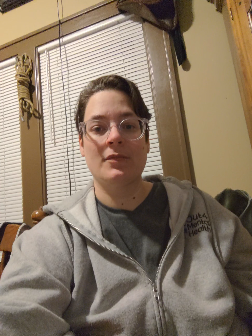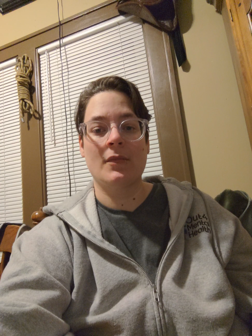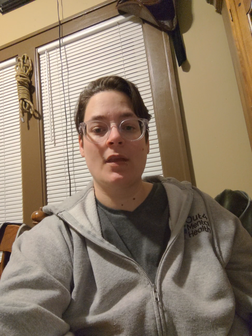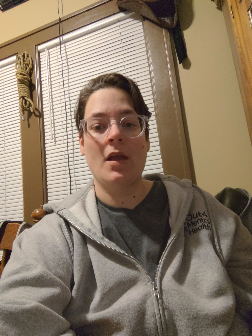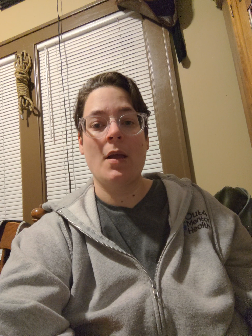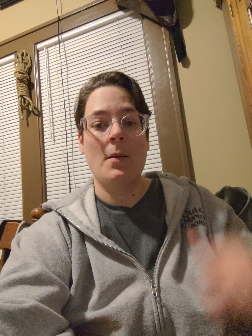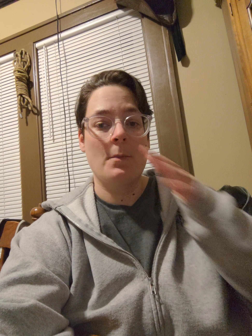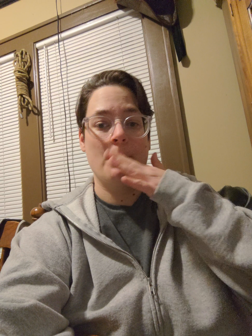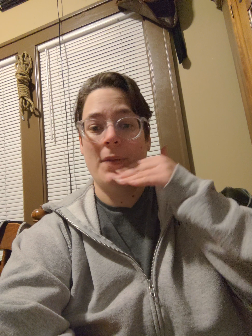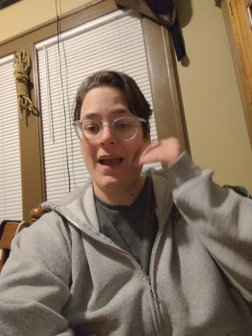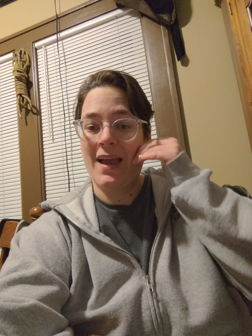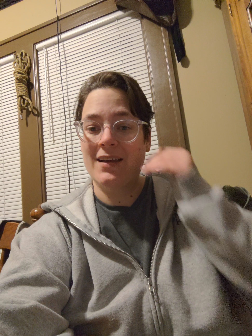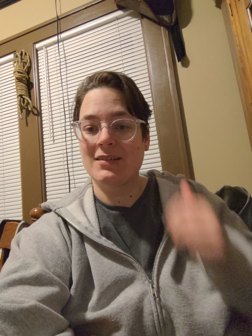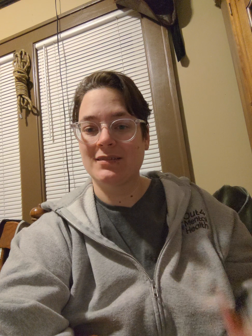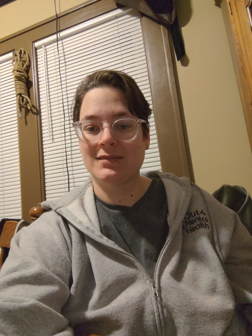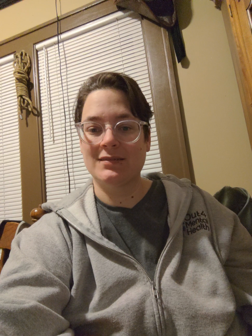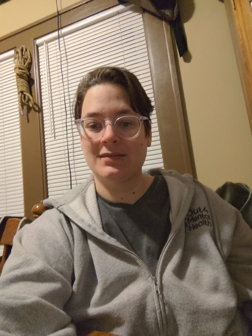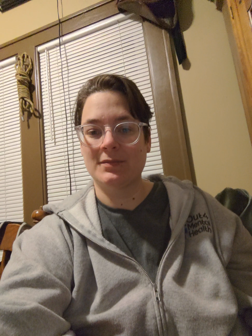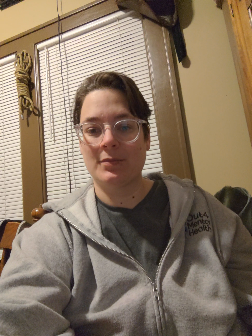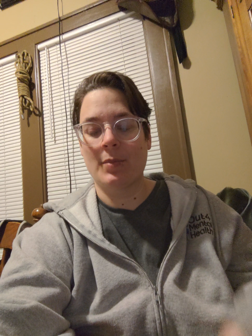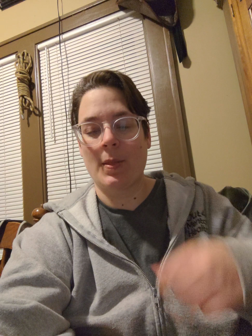smile